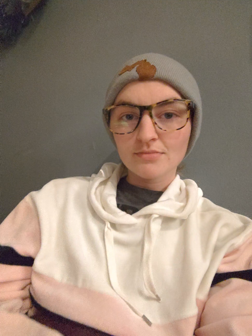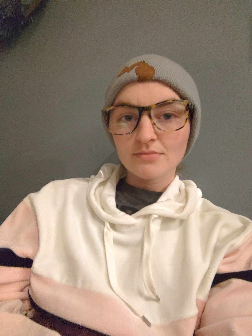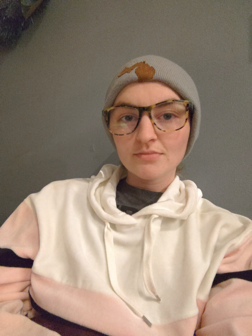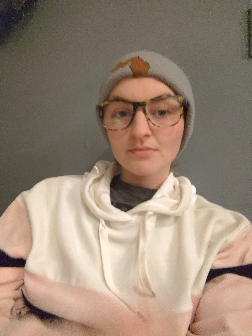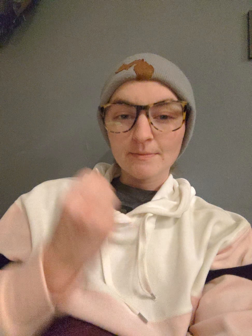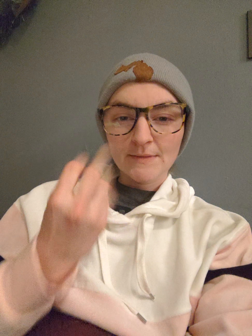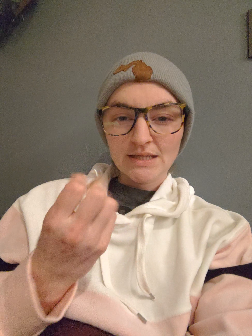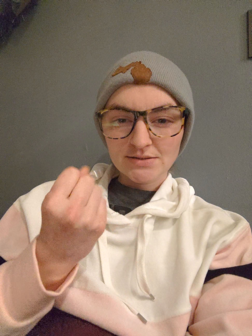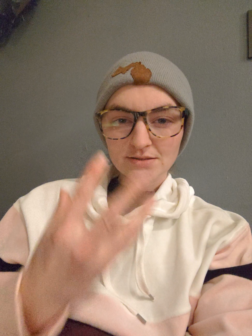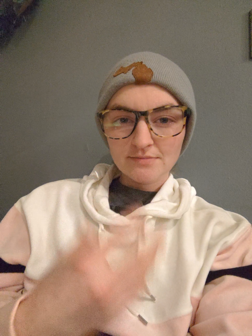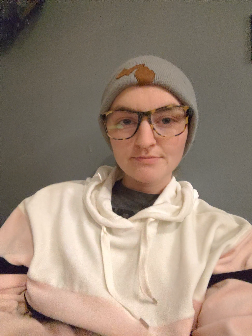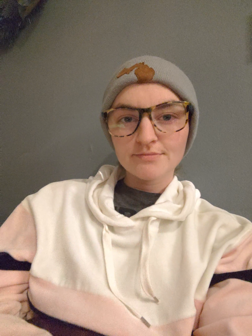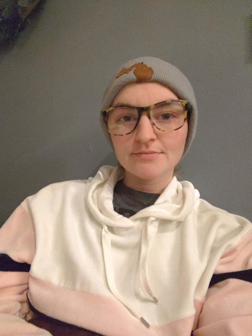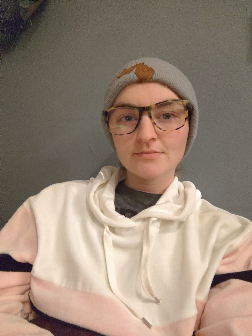many